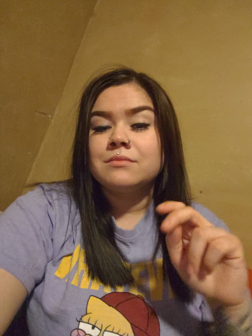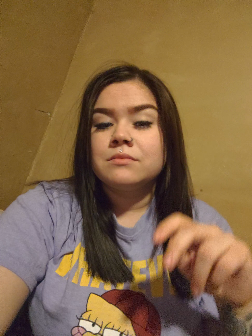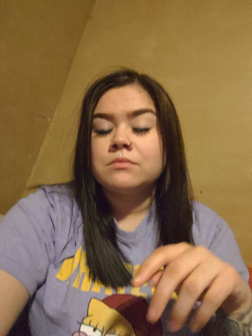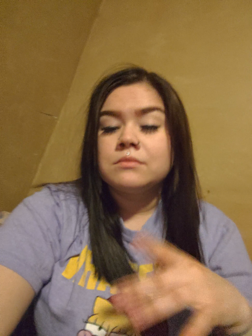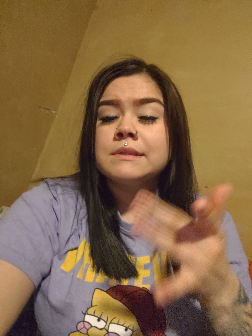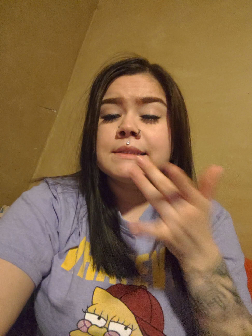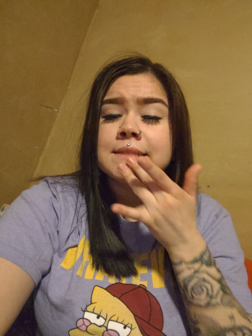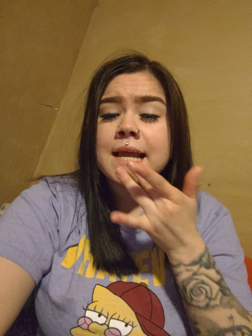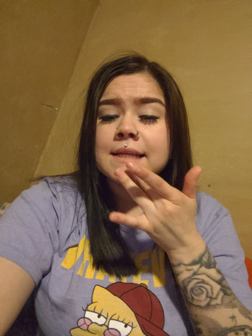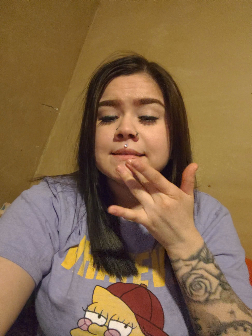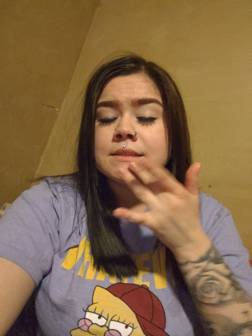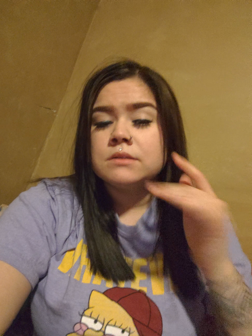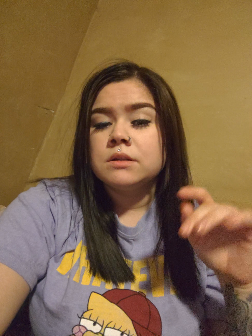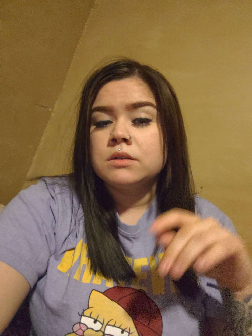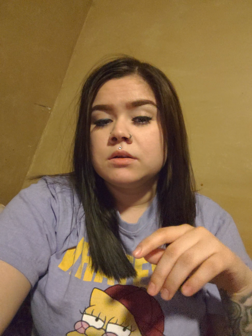taste